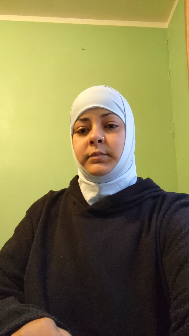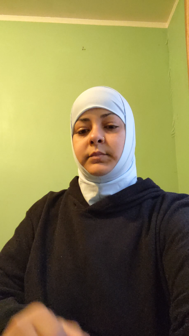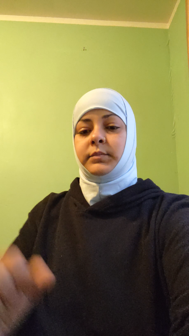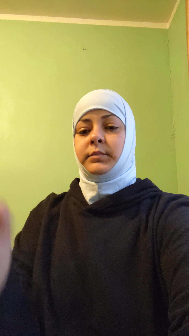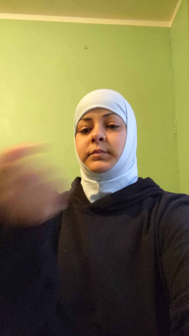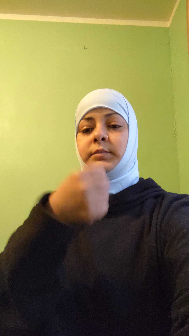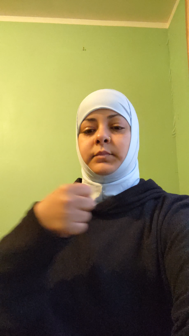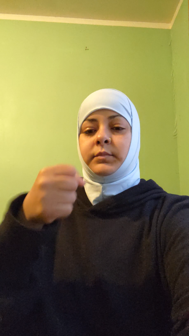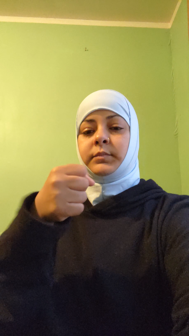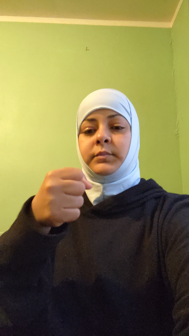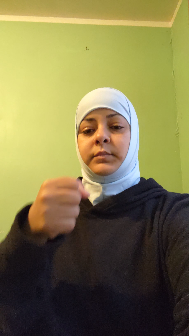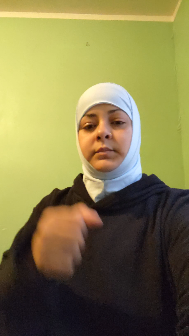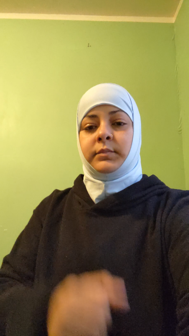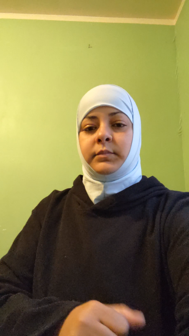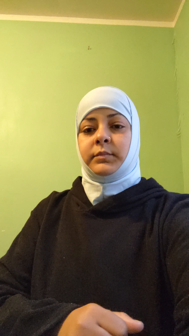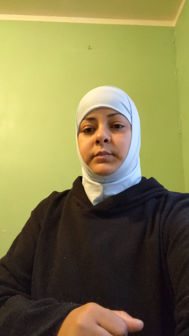coffee